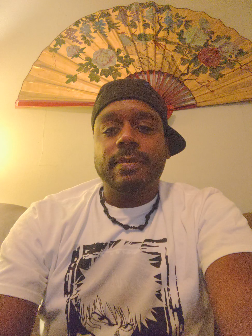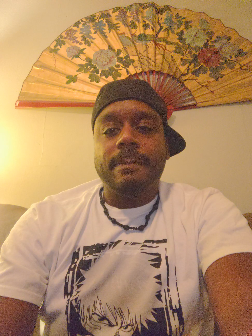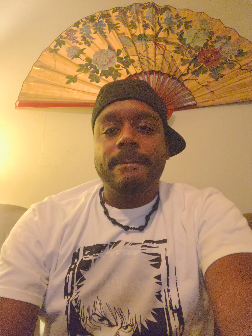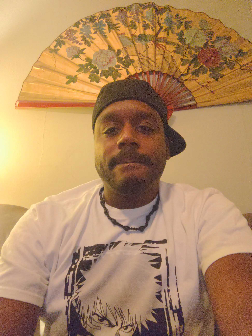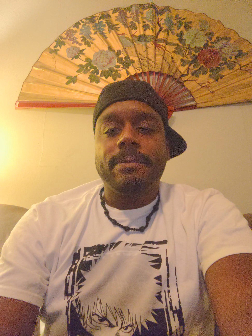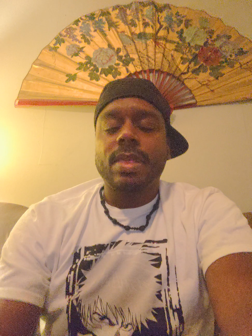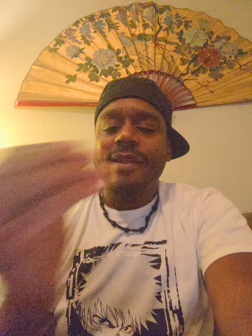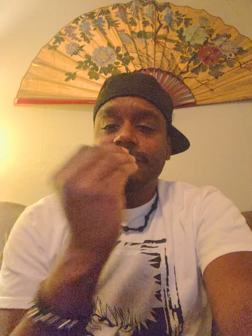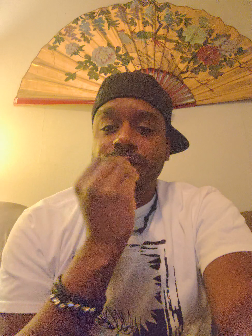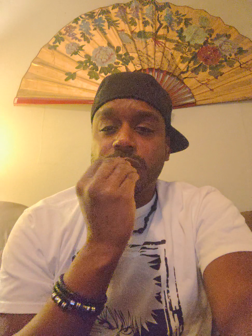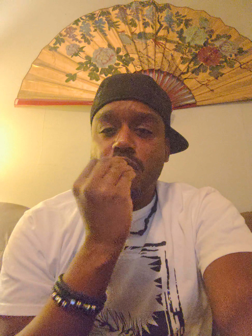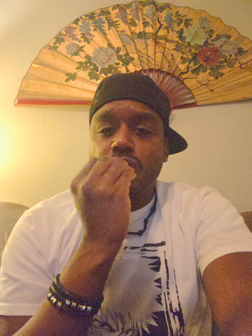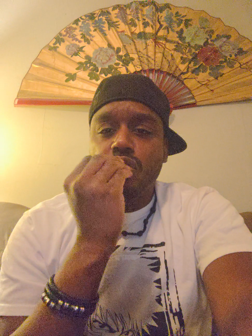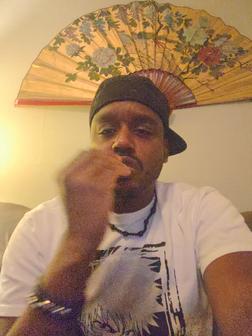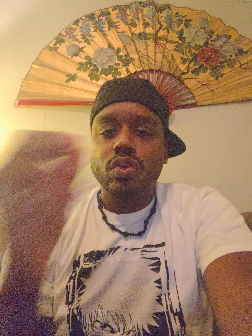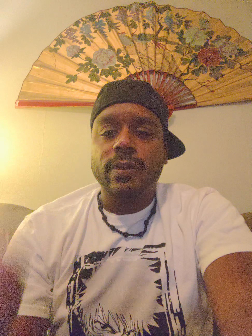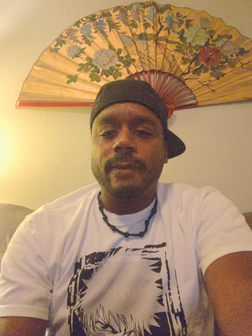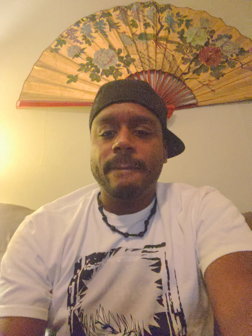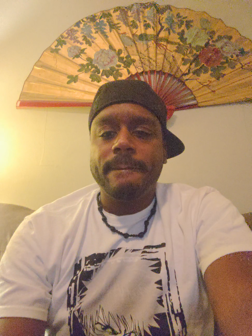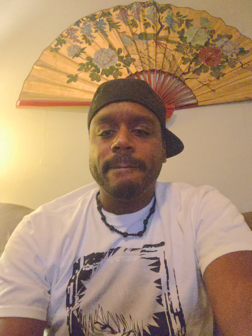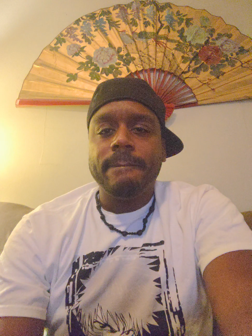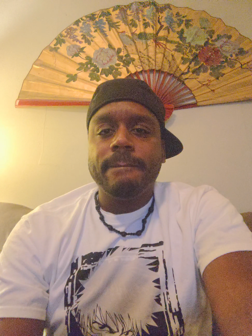food